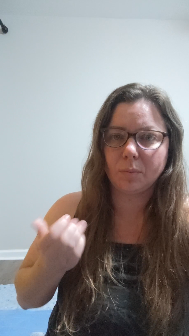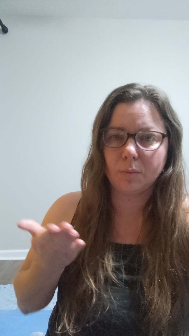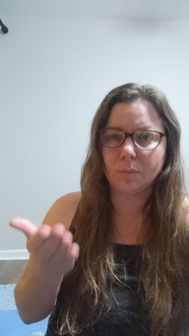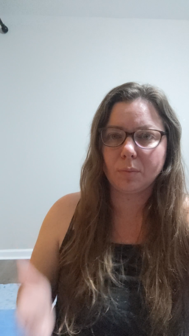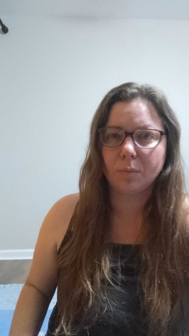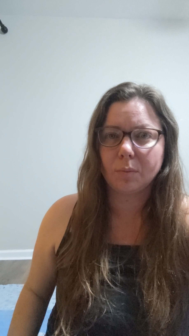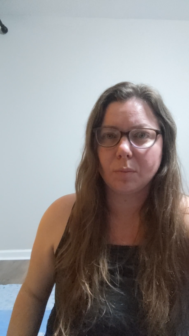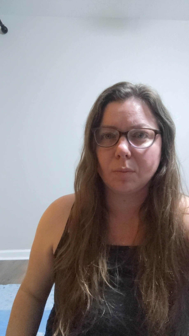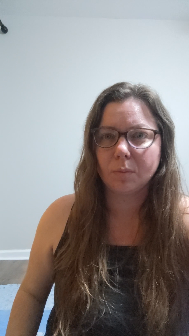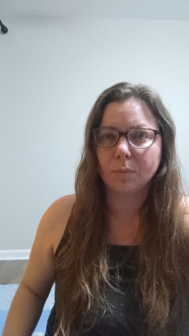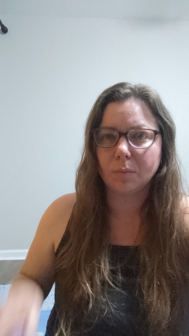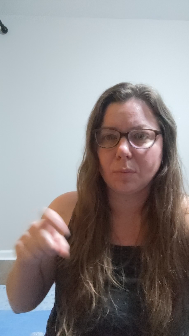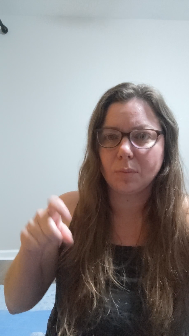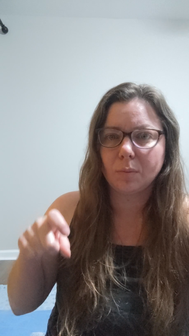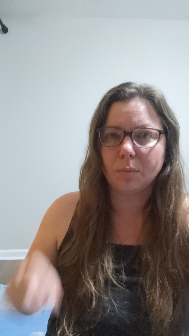should